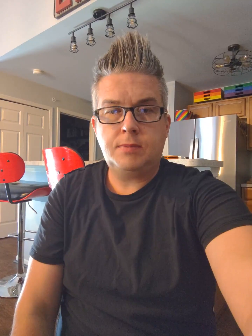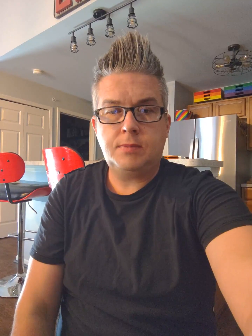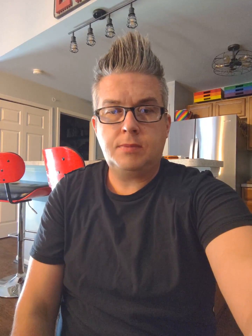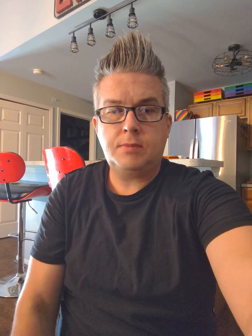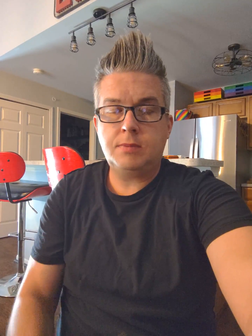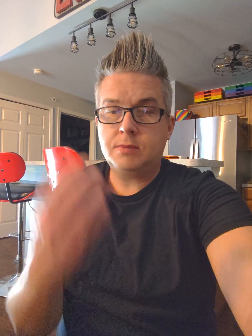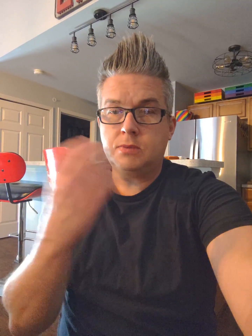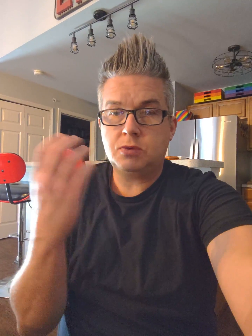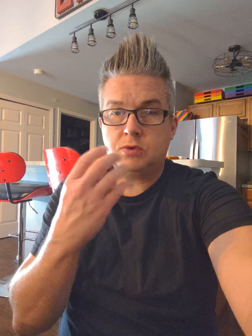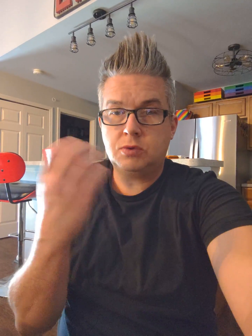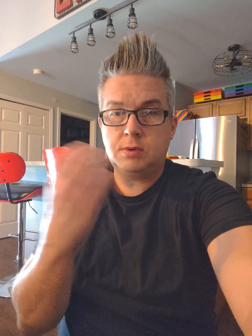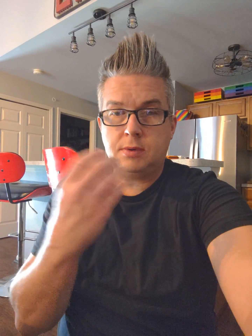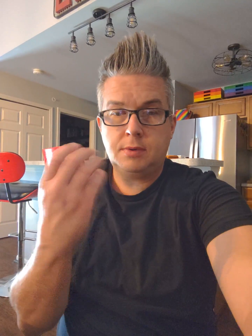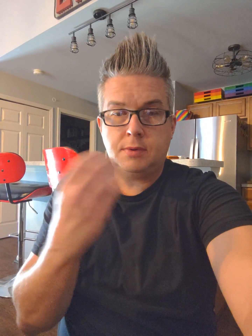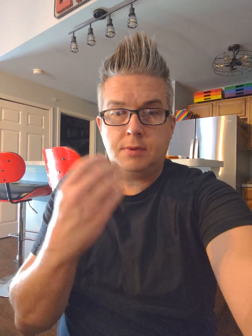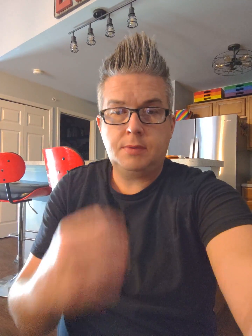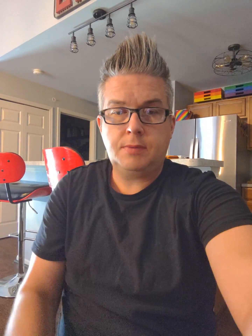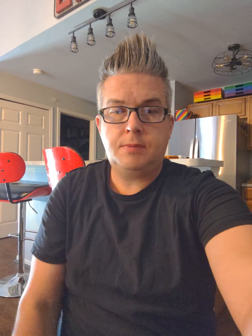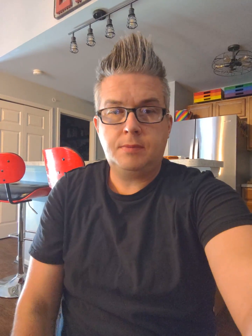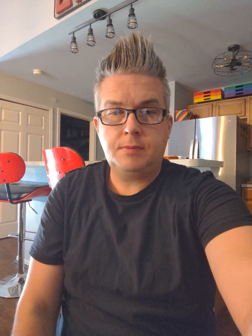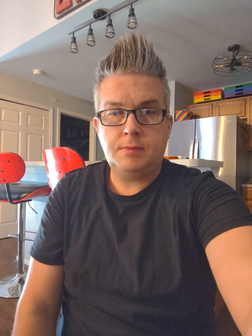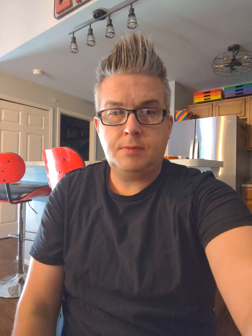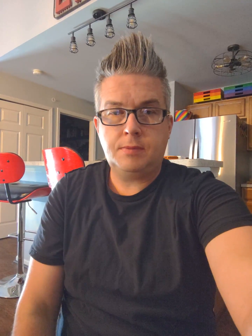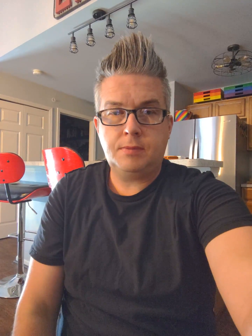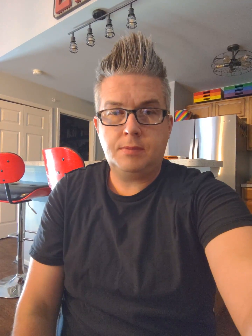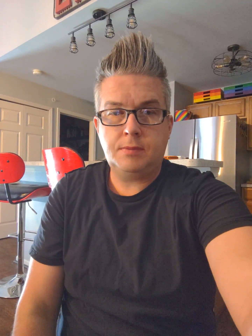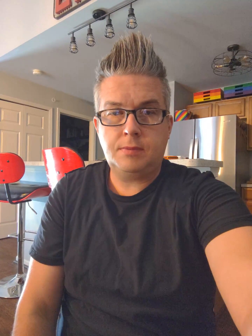shake